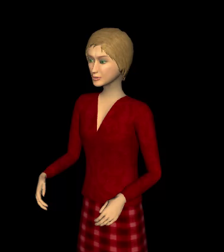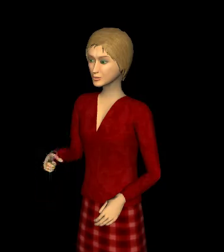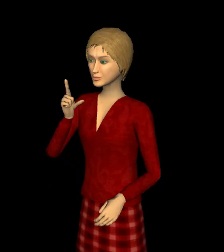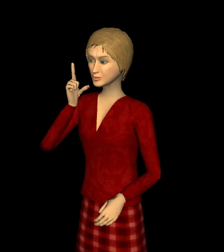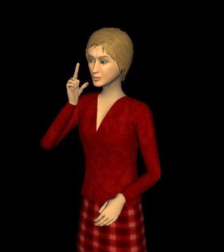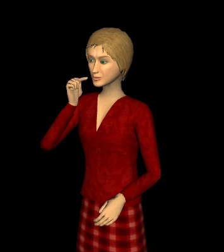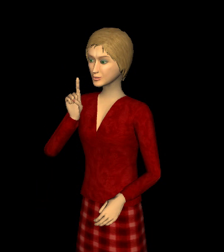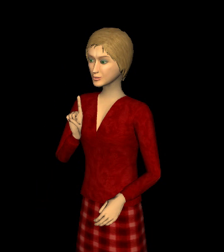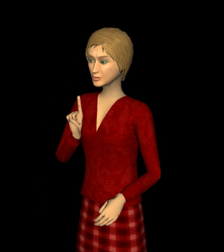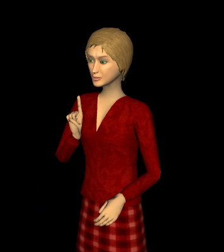والدين